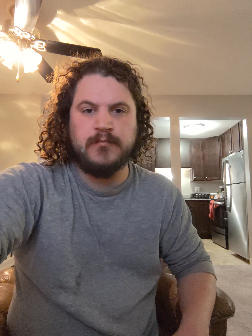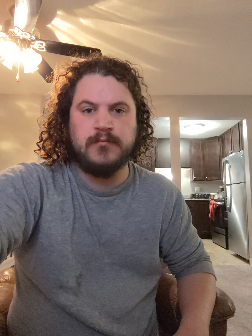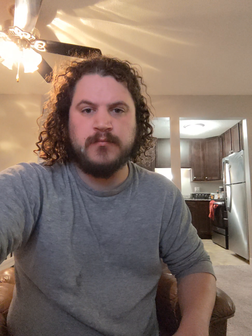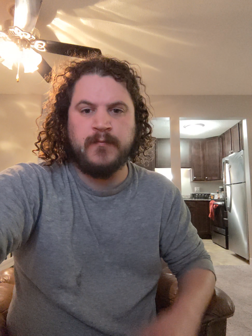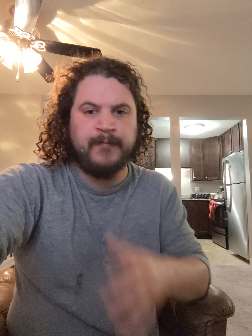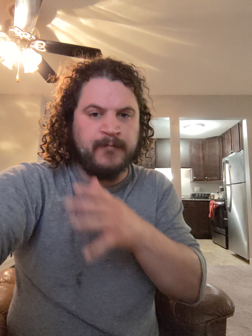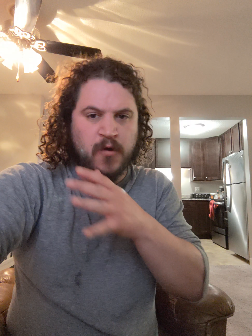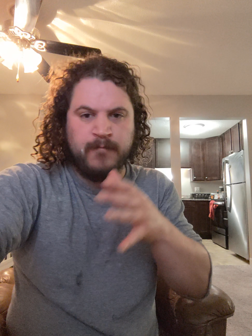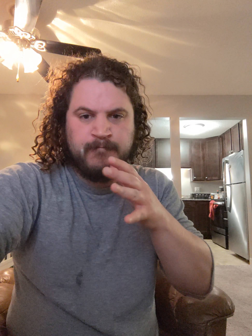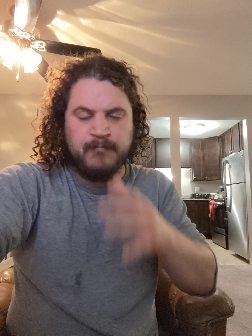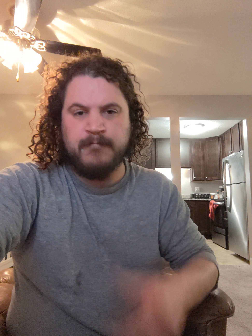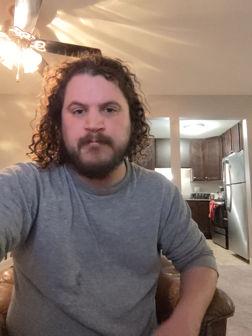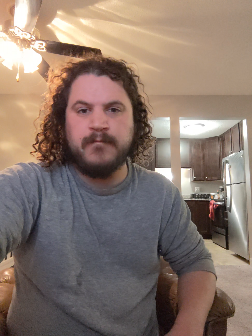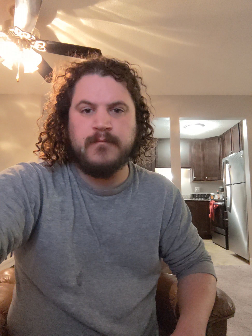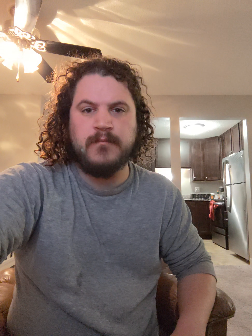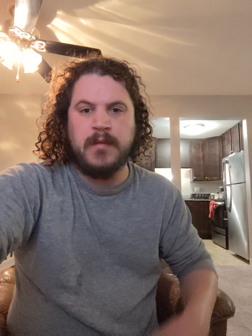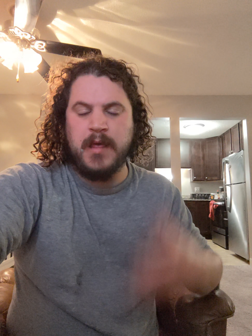farm